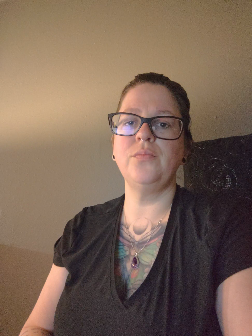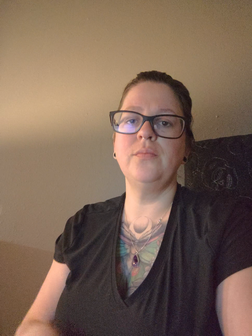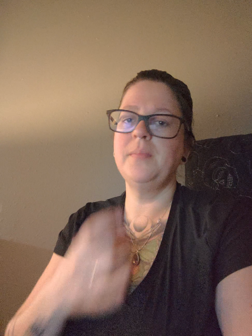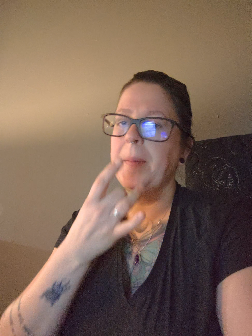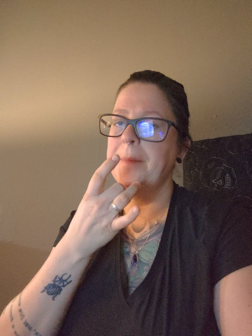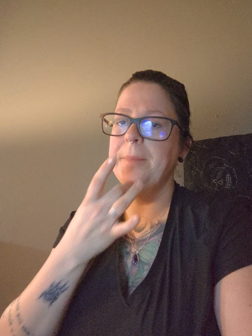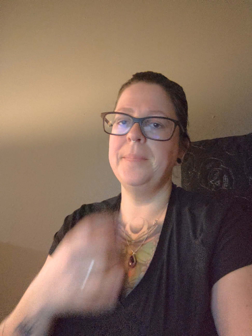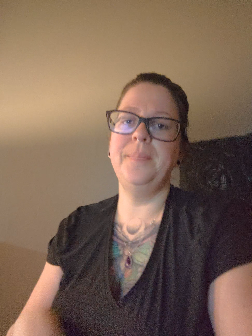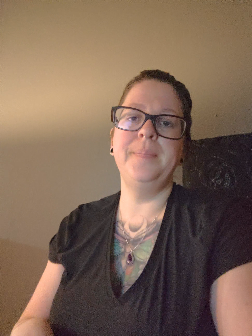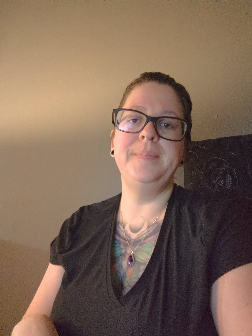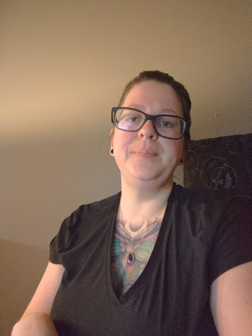lamp